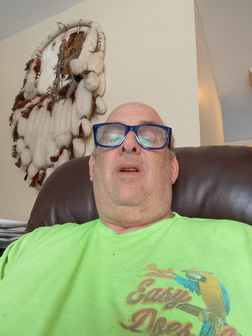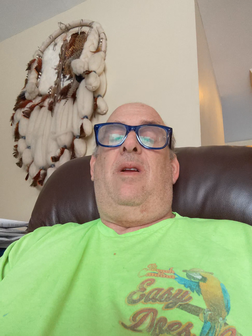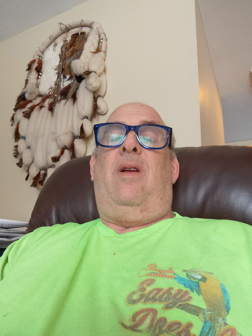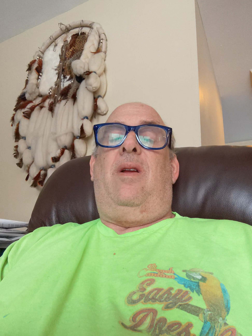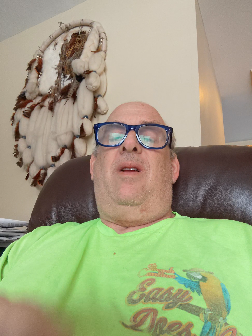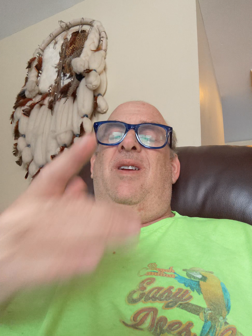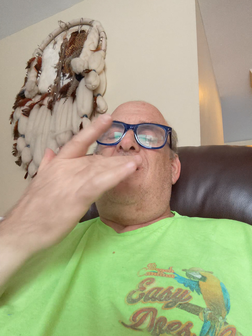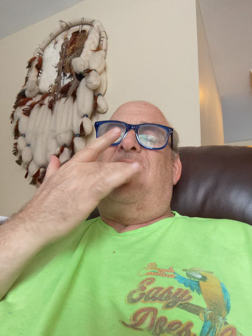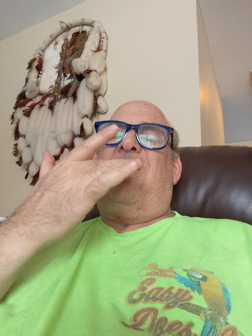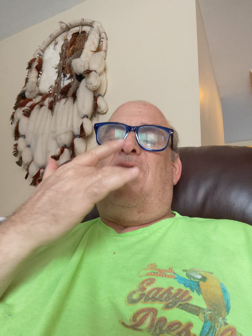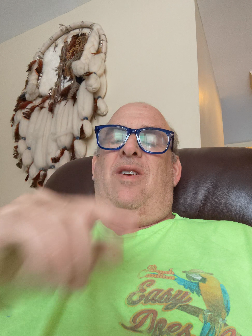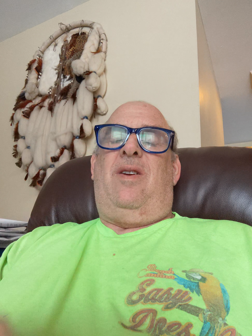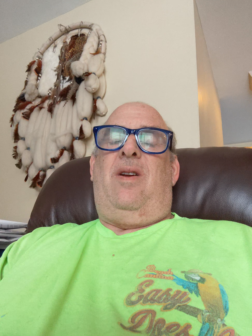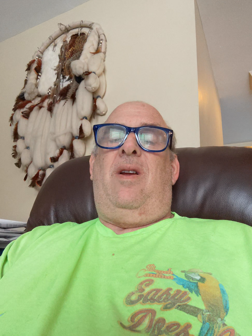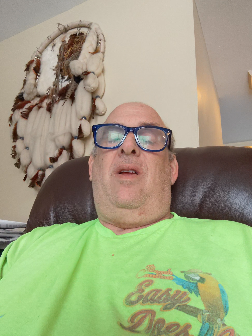taste